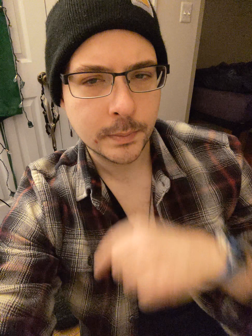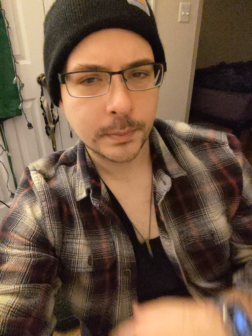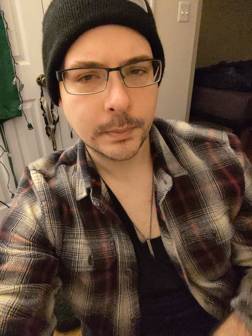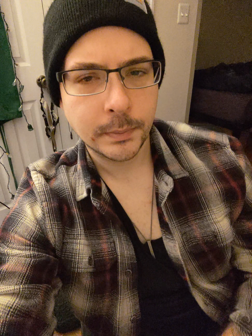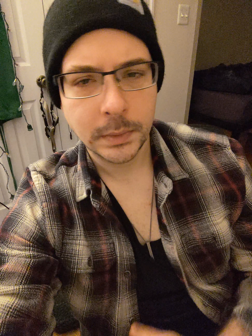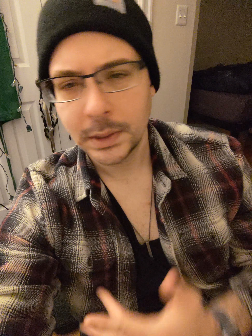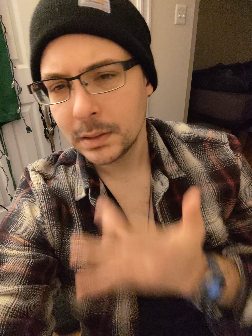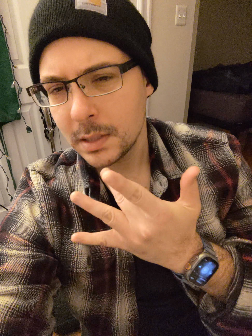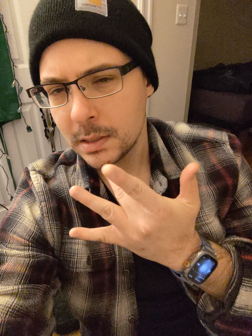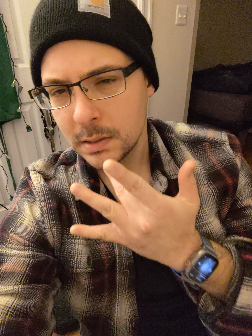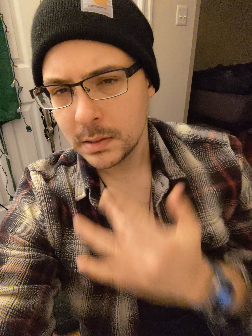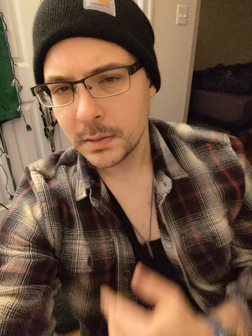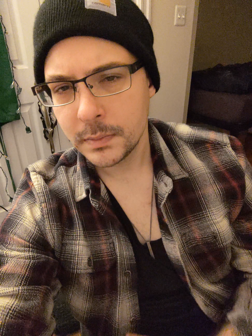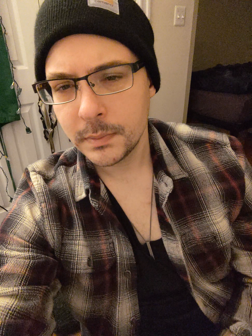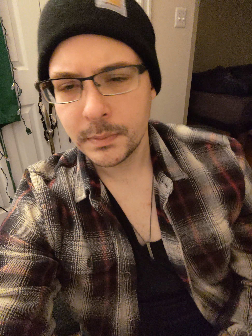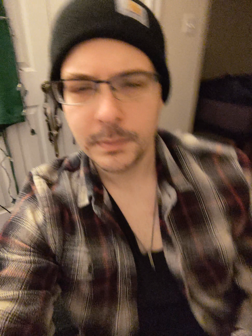taste